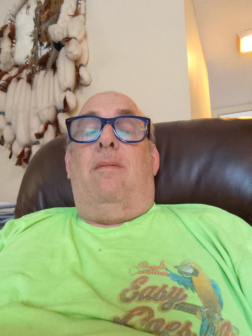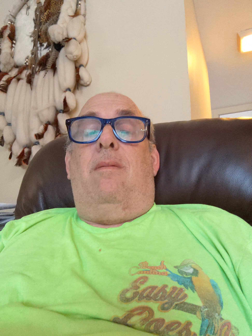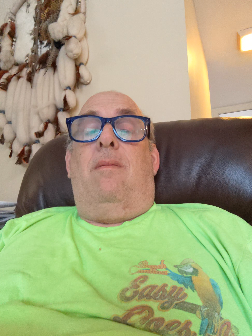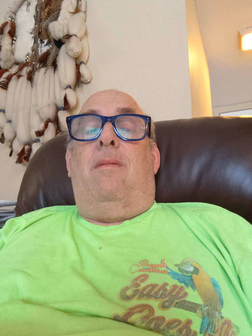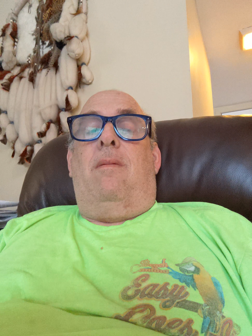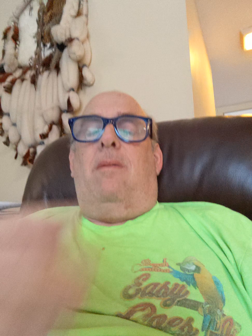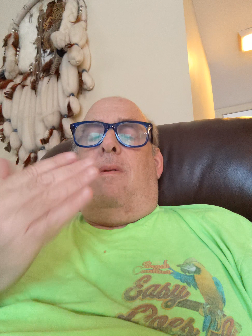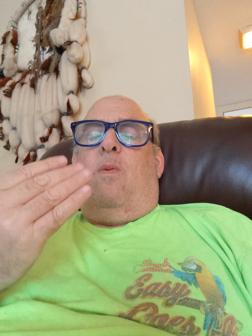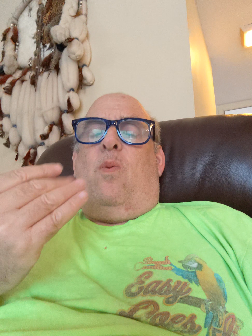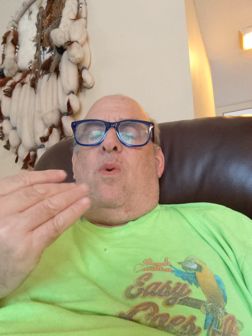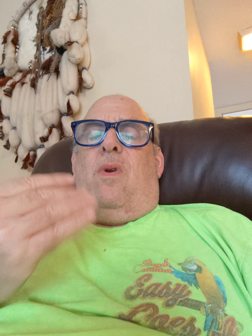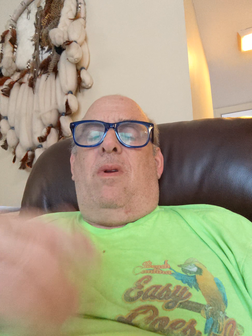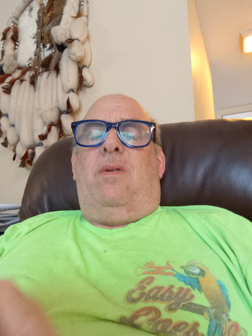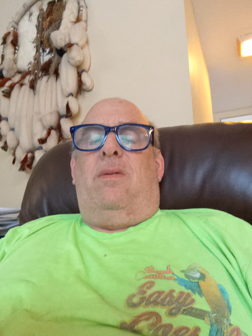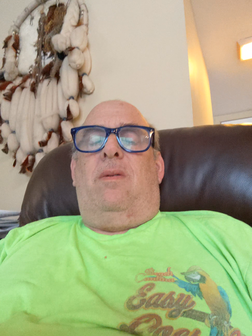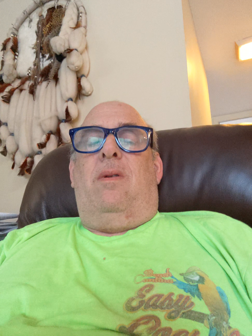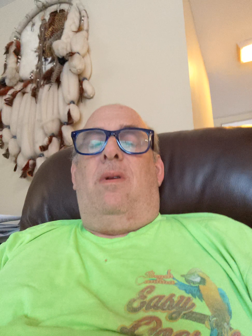wait